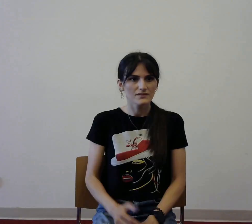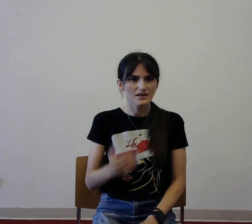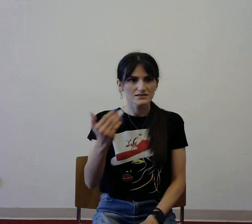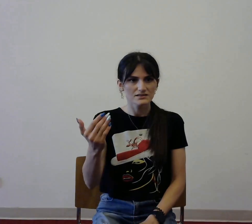siz